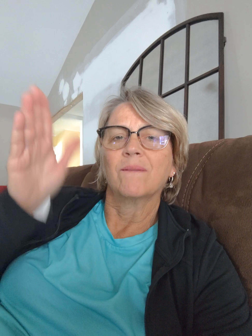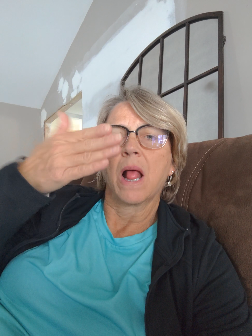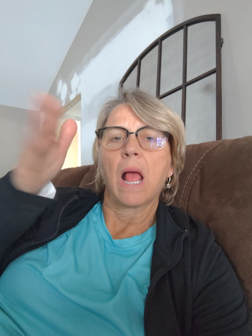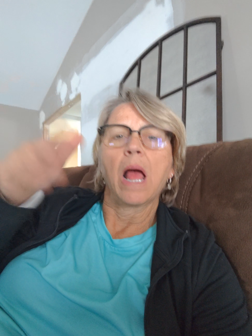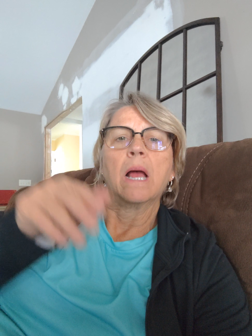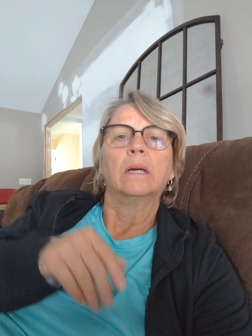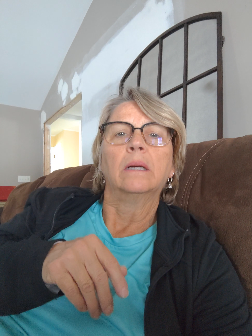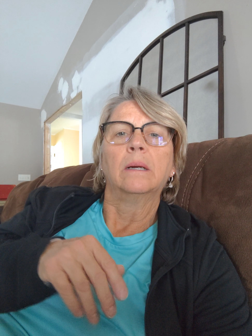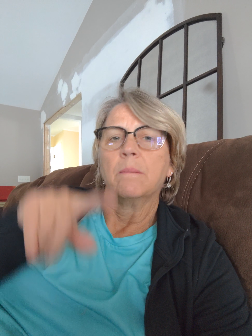flag